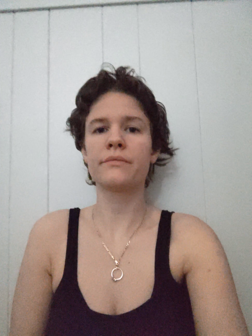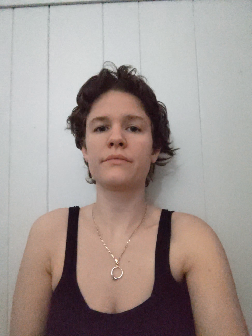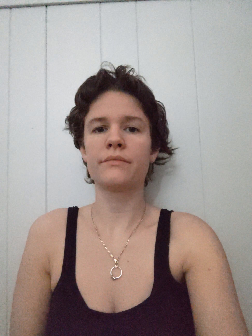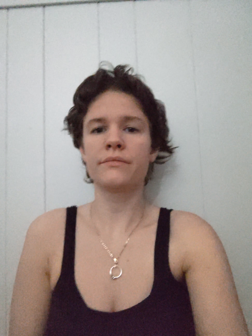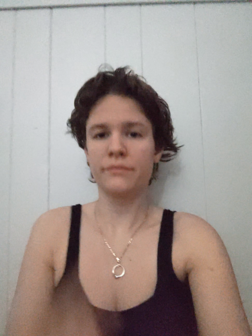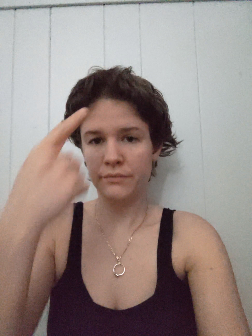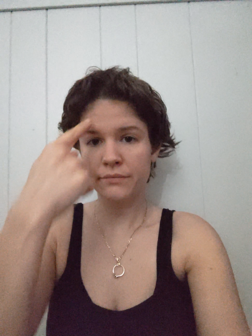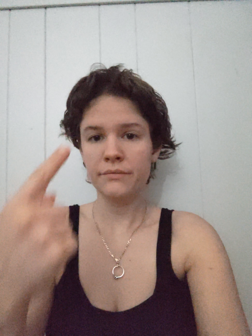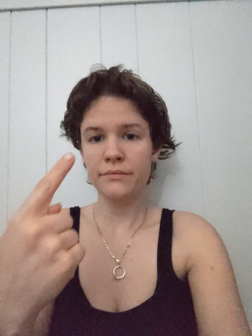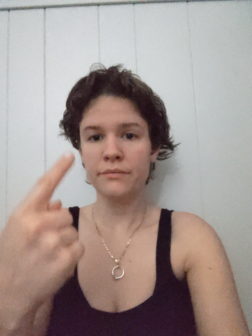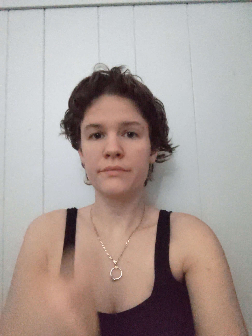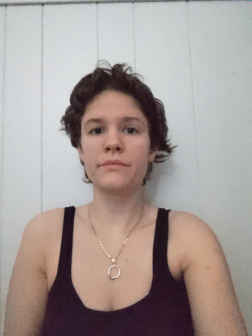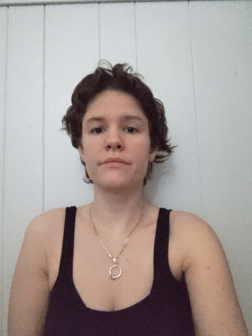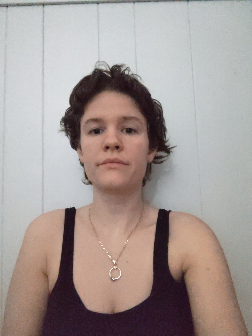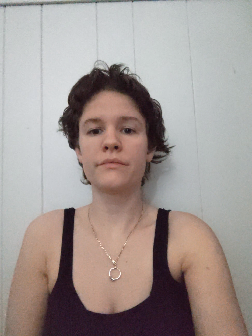penny